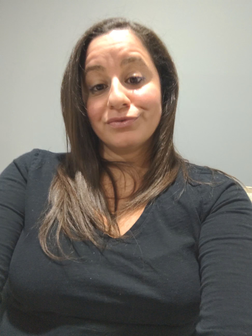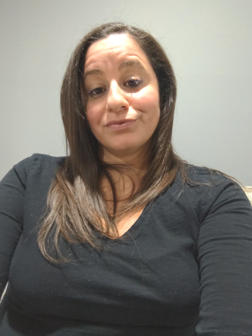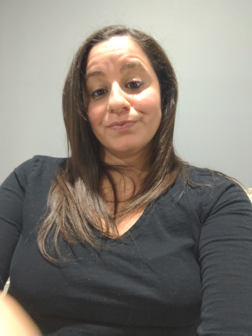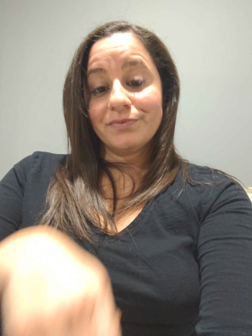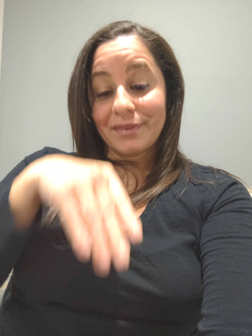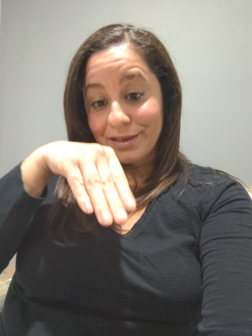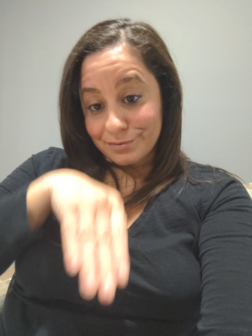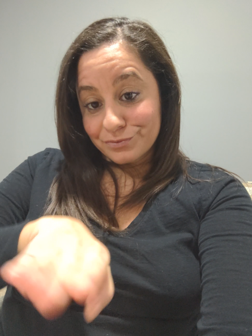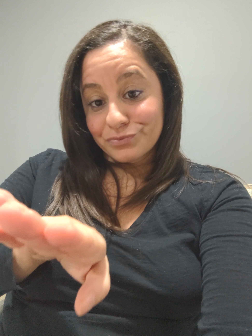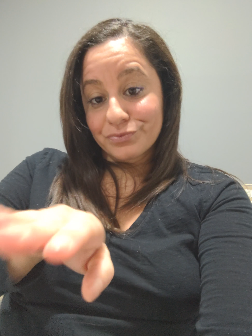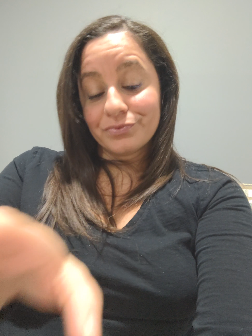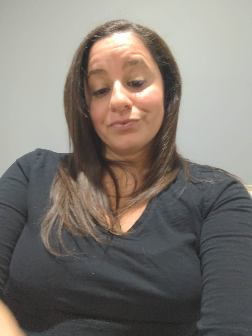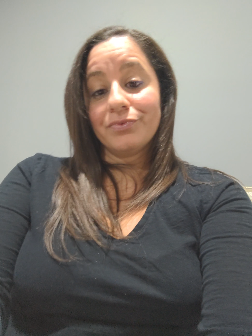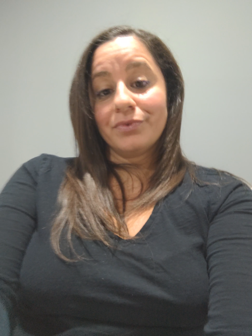into